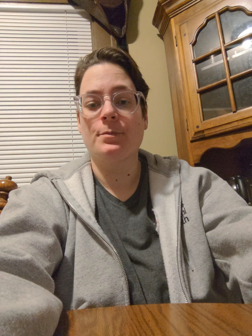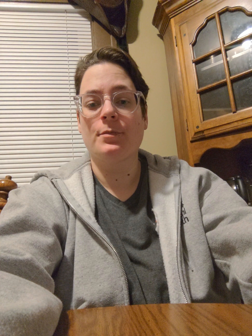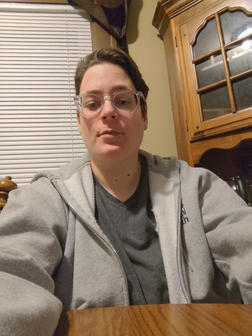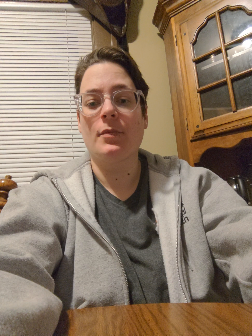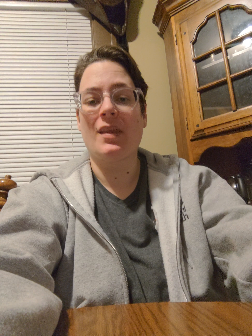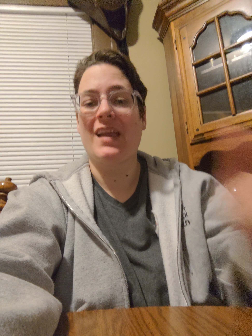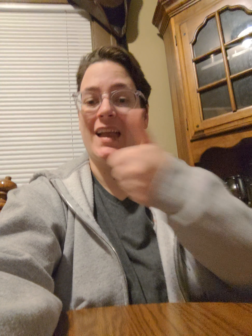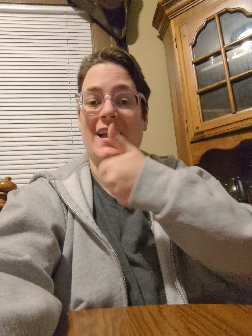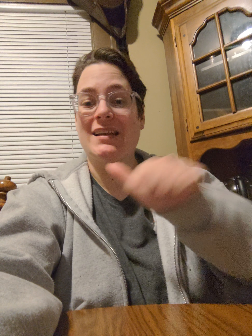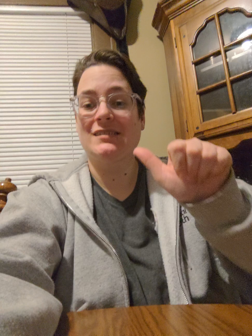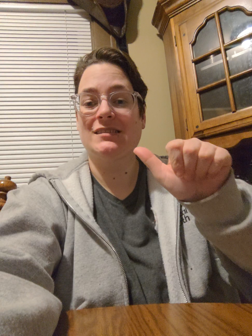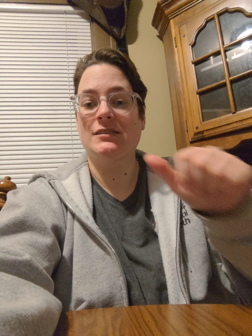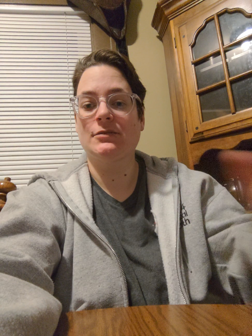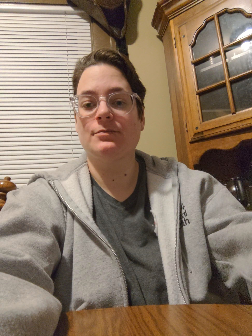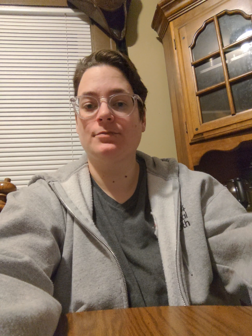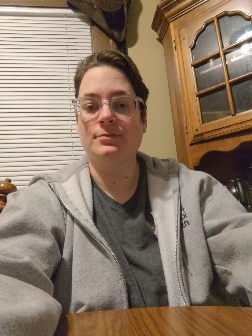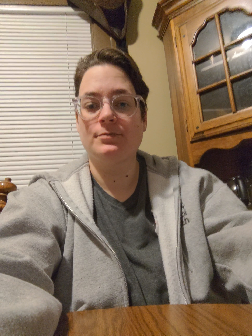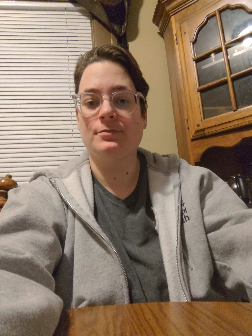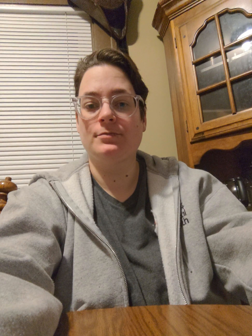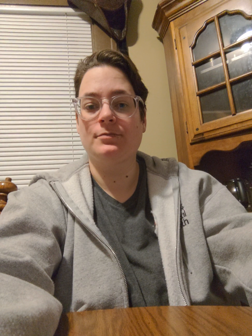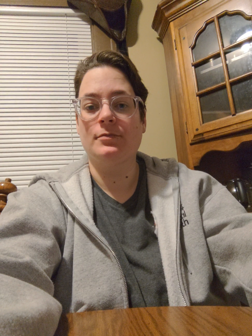any